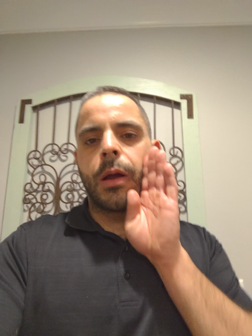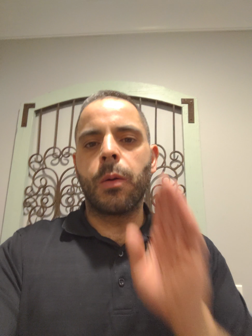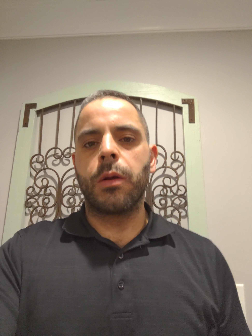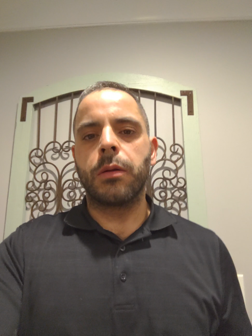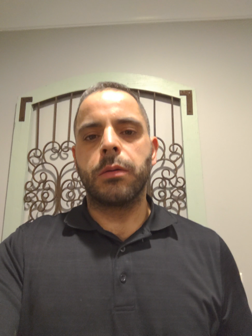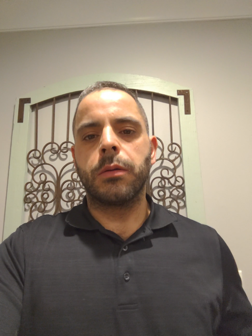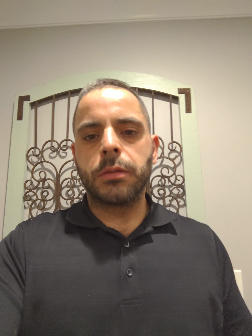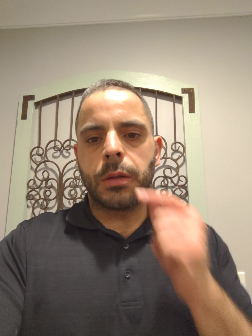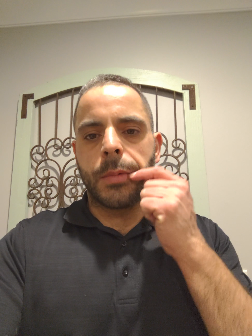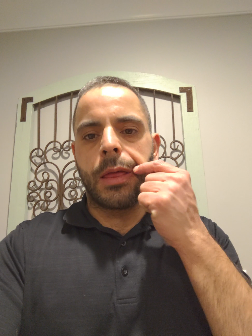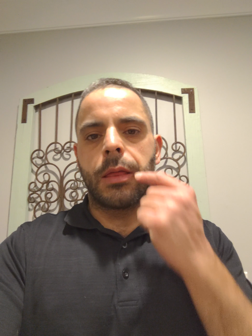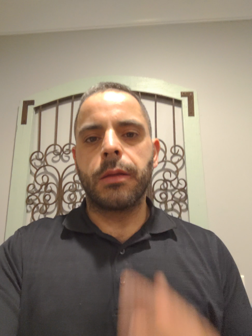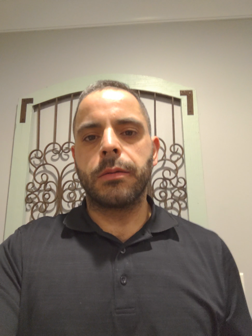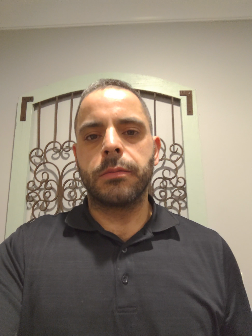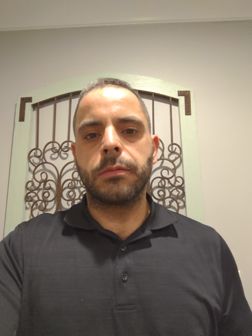smile